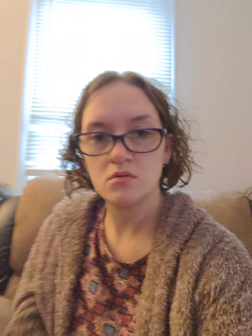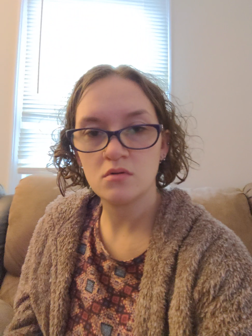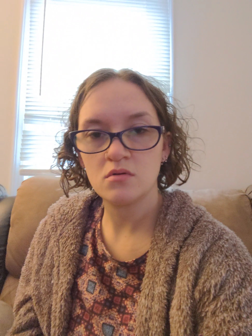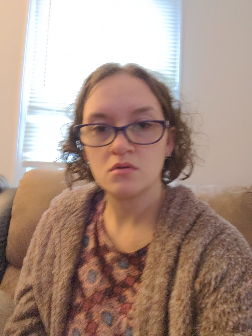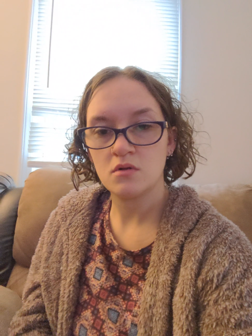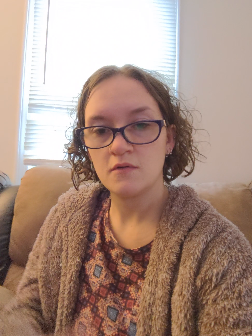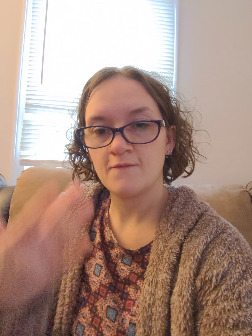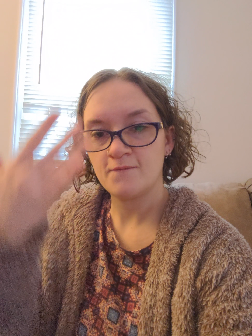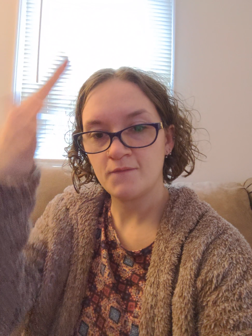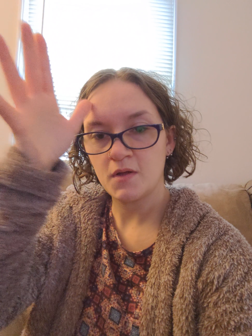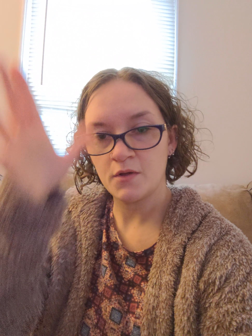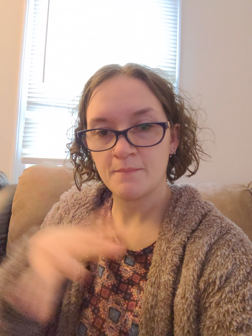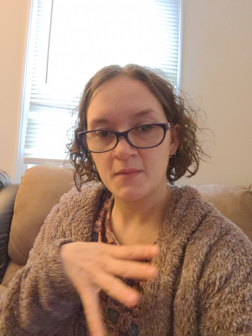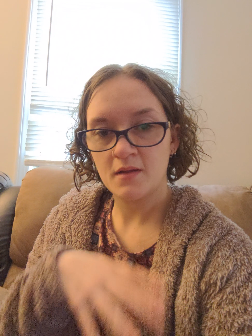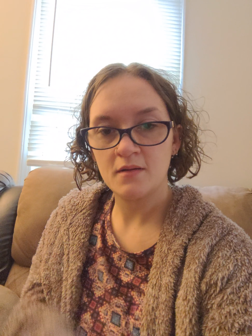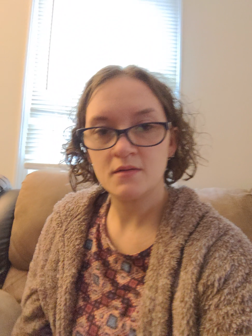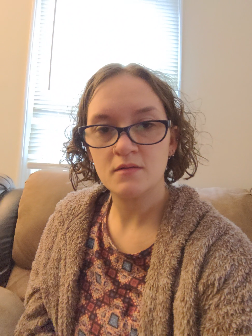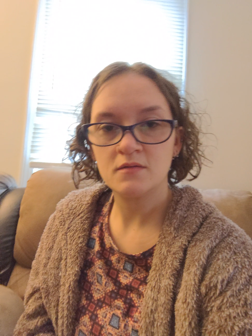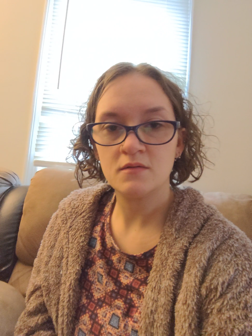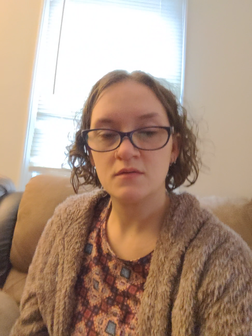fireman